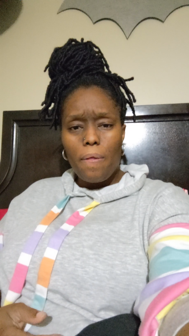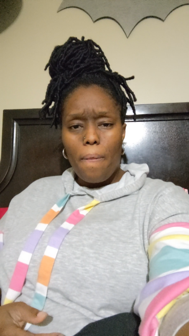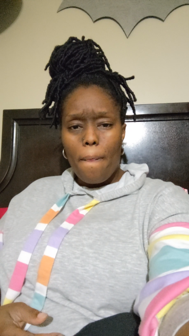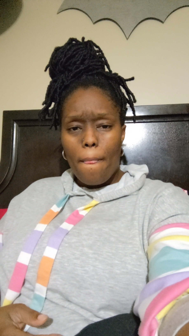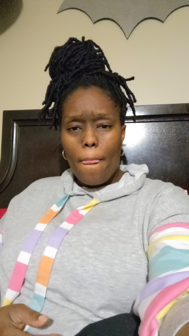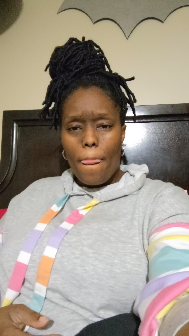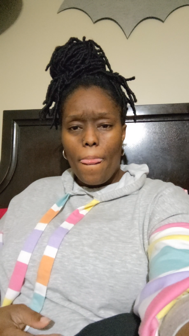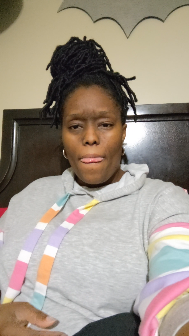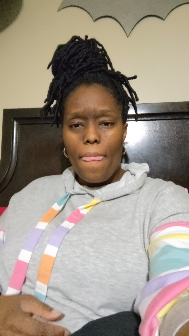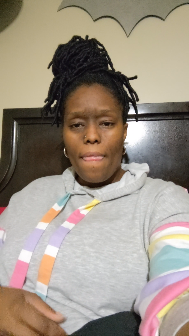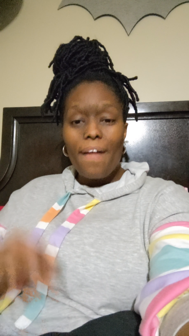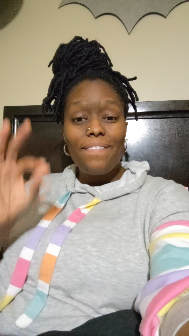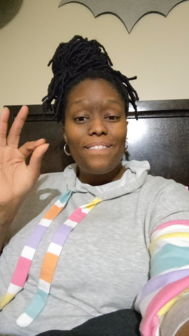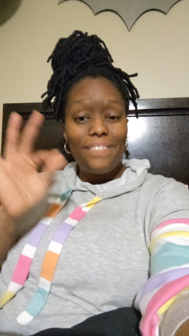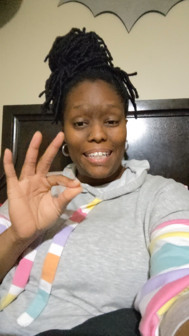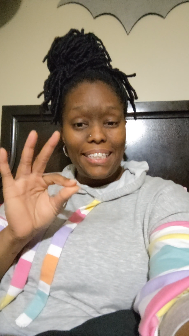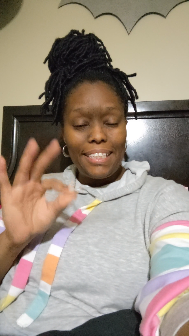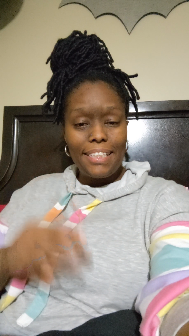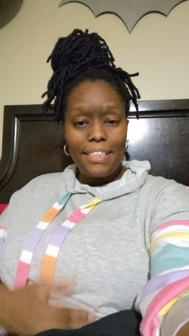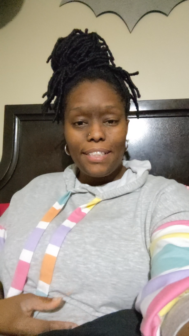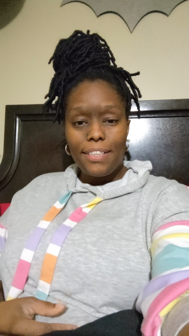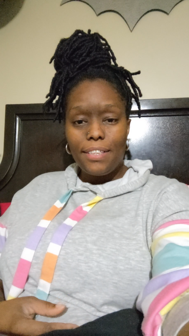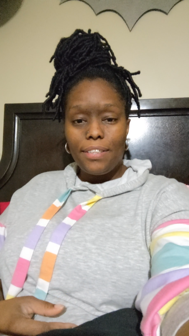fit